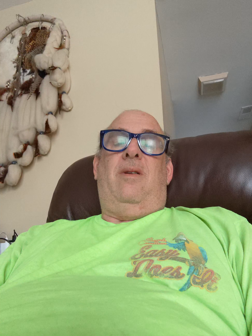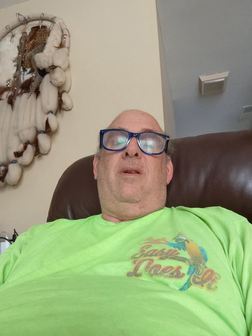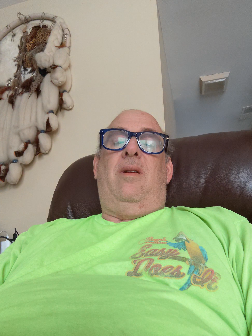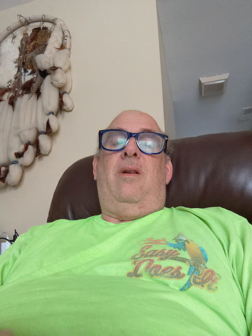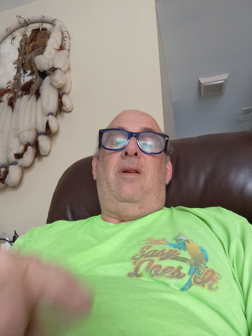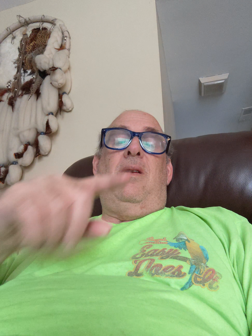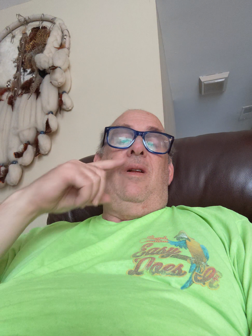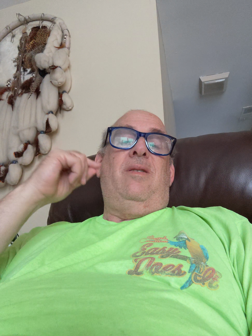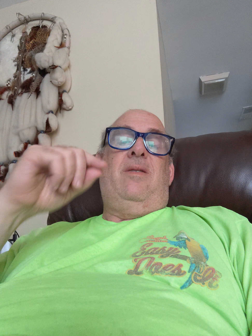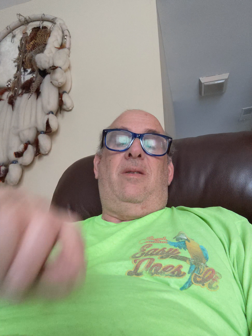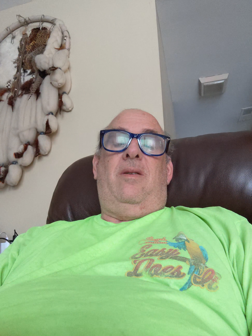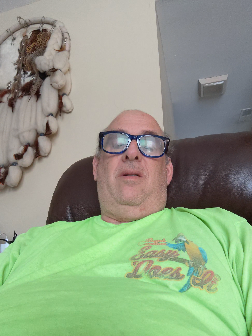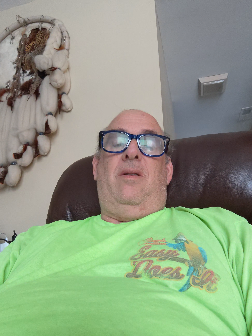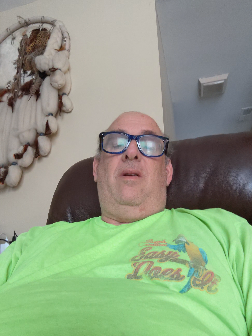cat